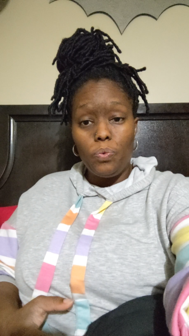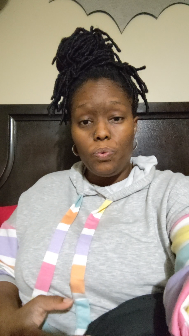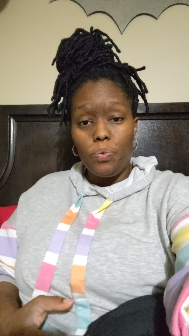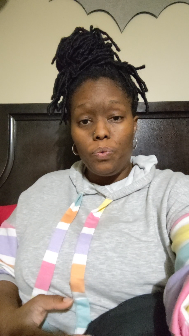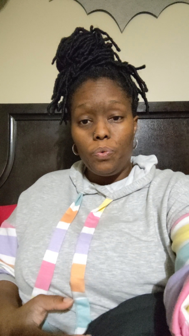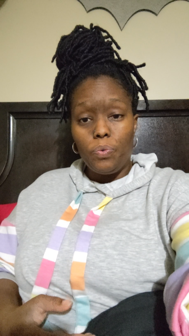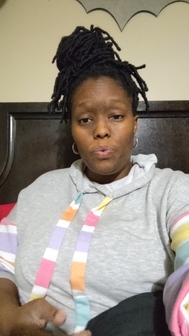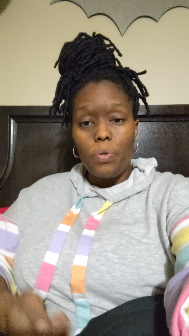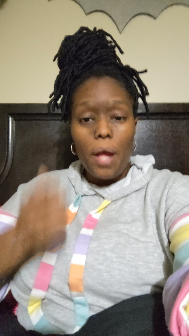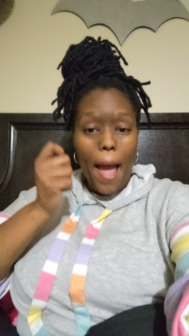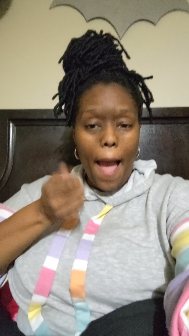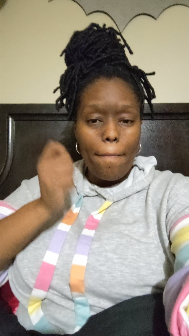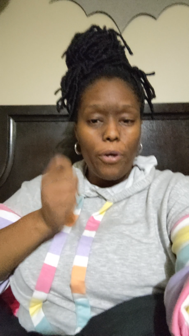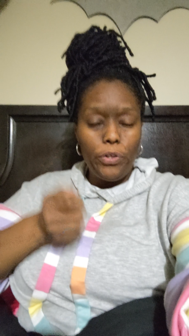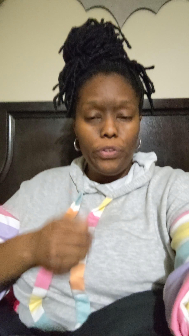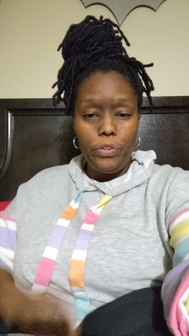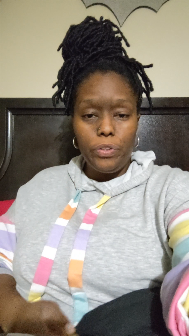hammer